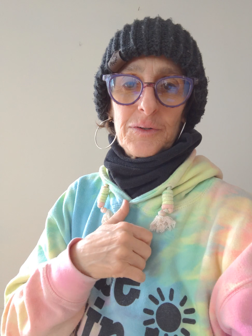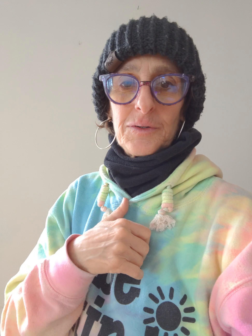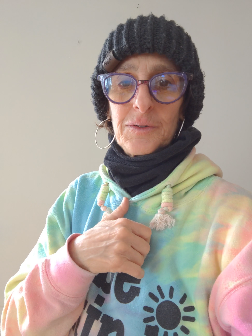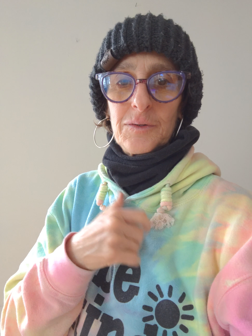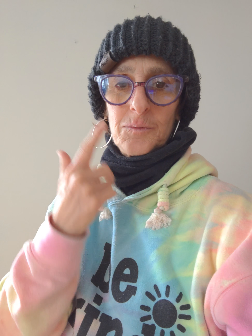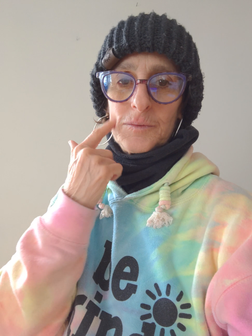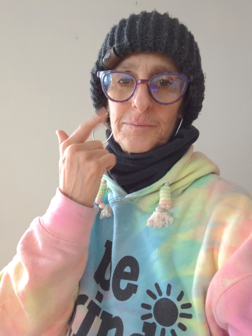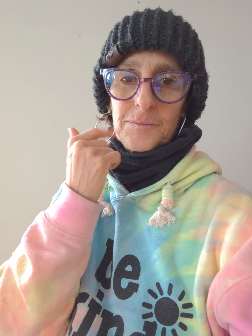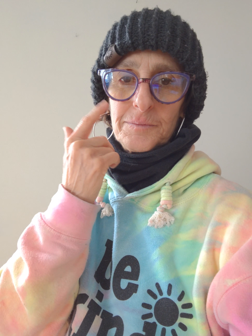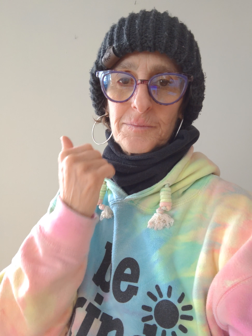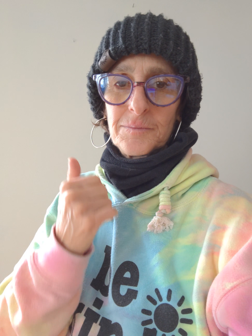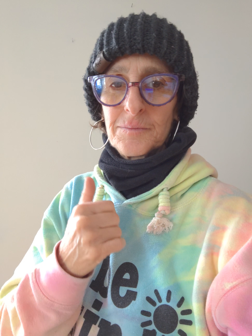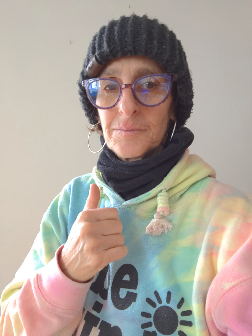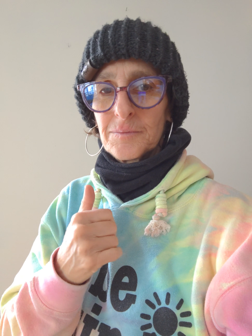cry